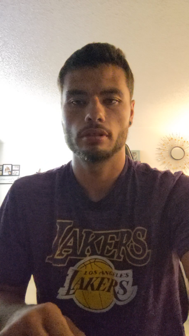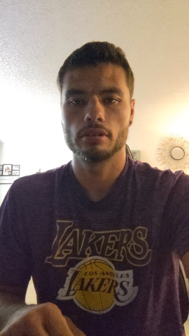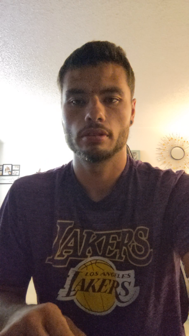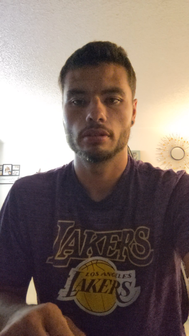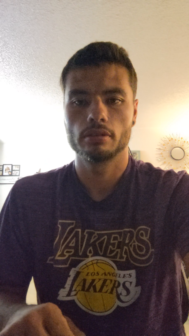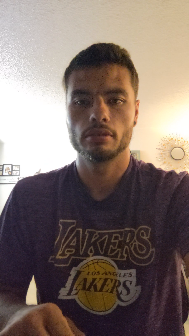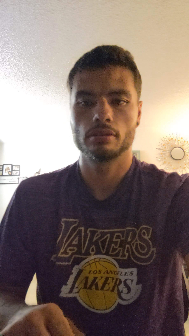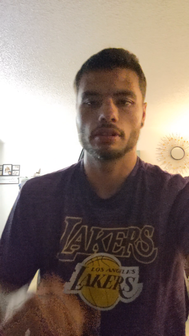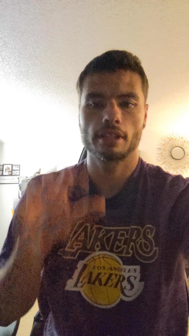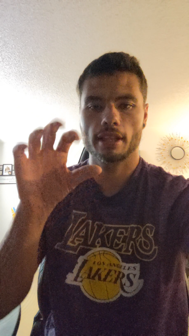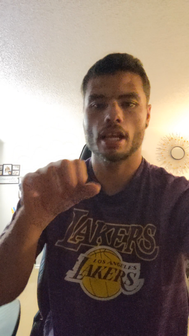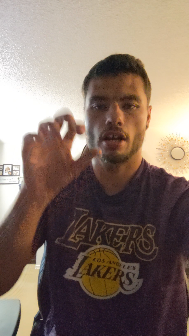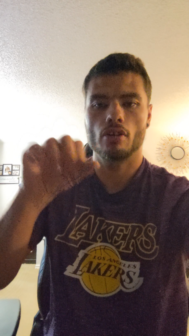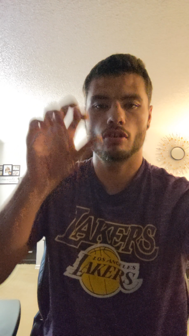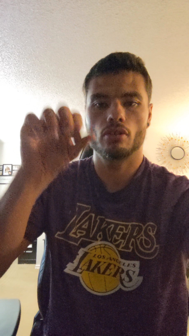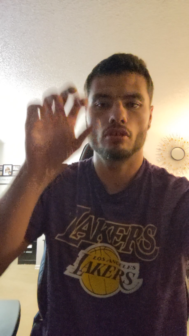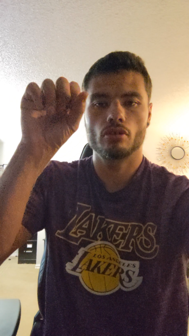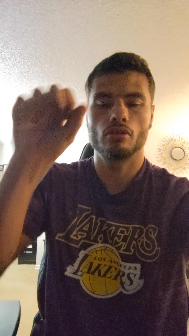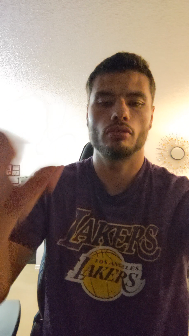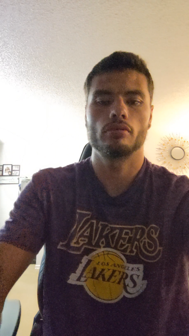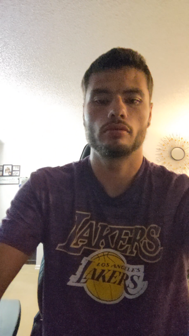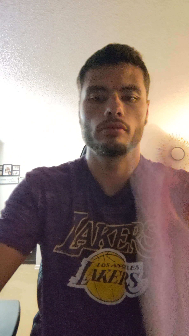ladder